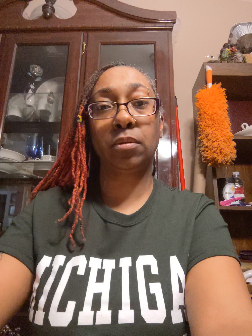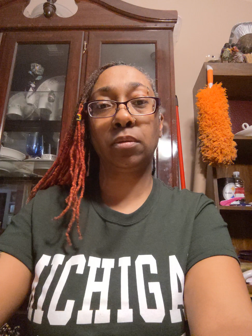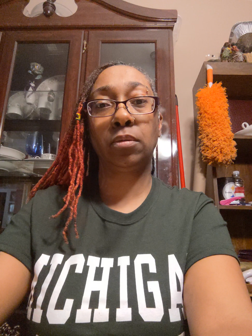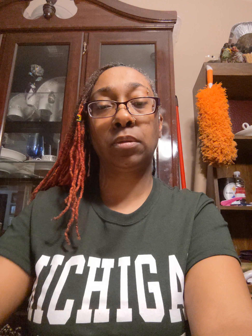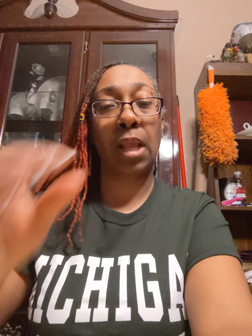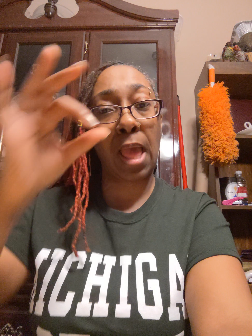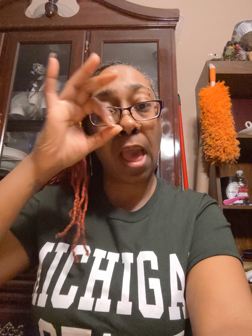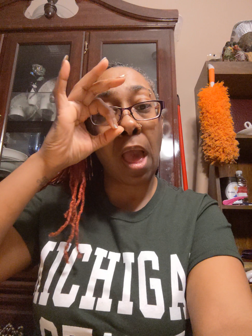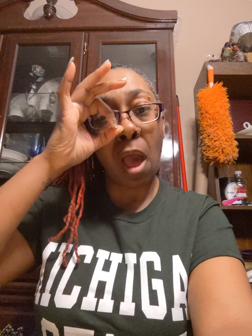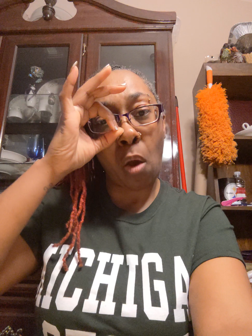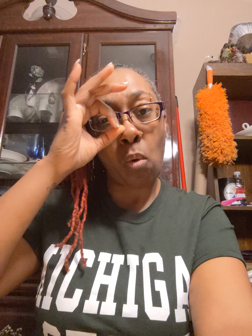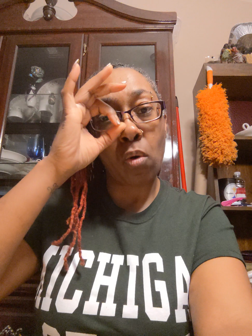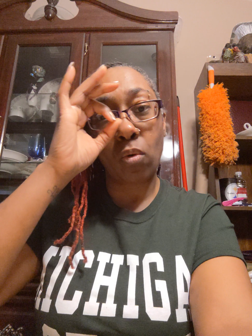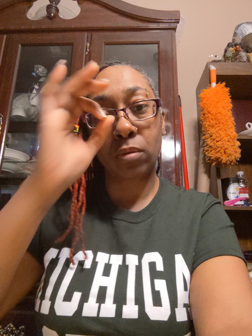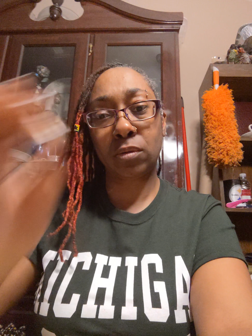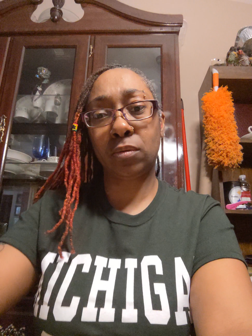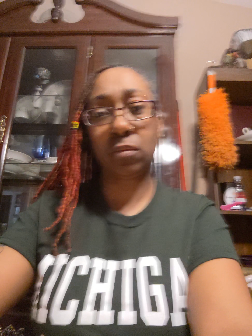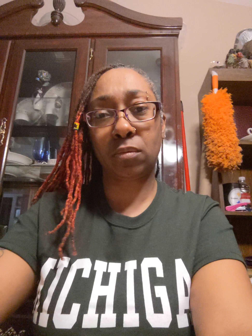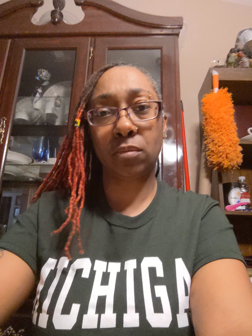owl